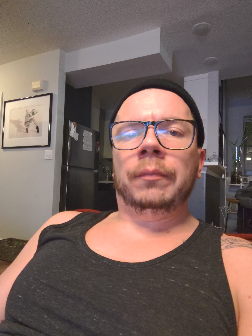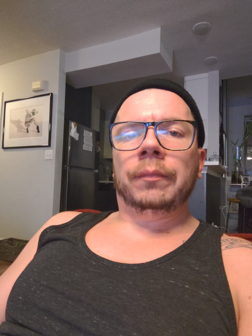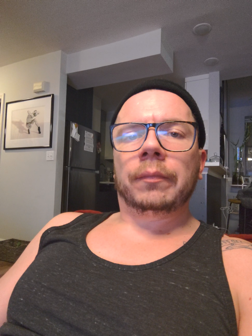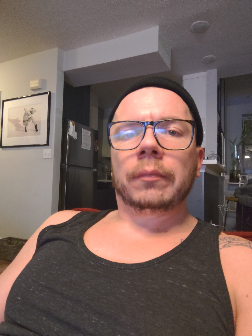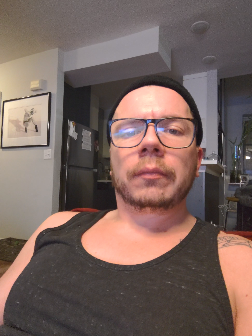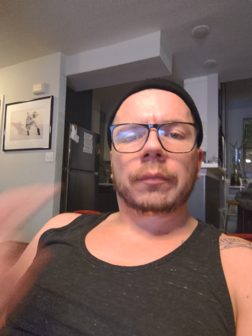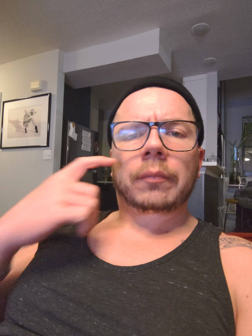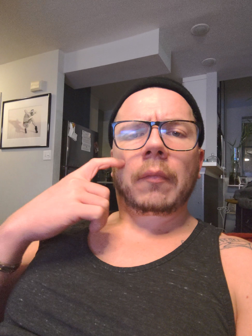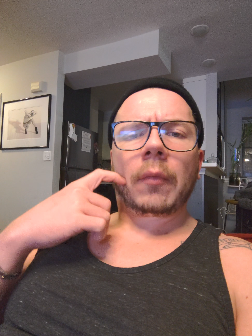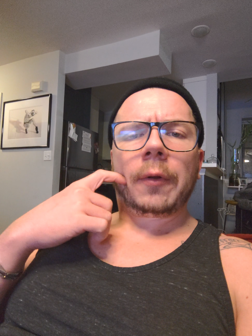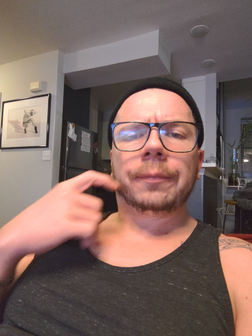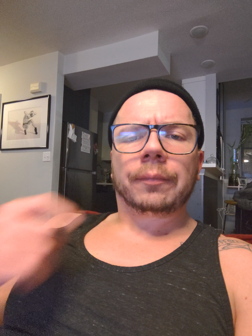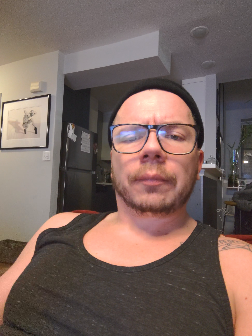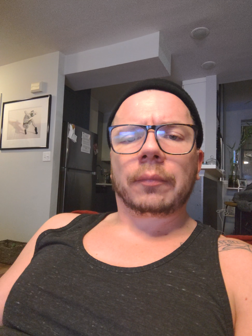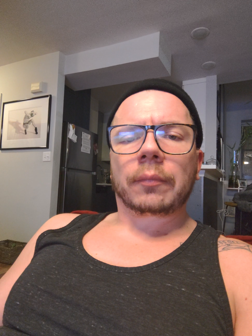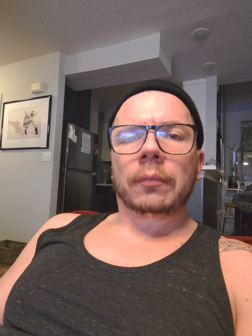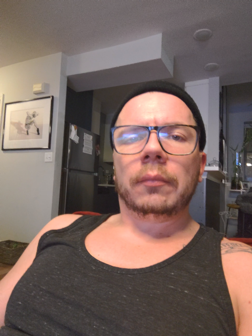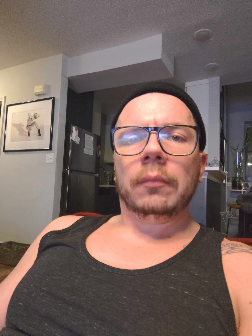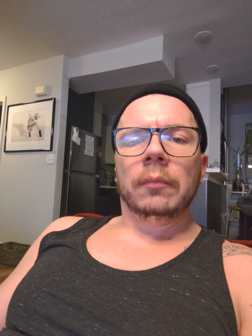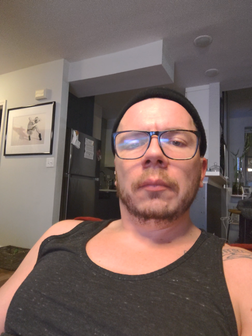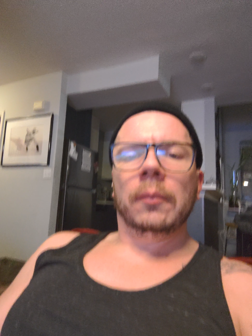cry